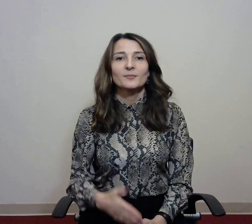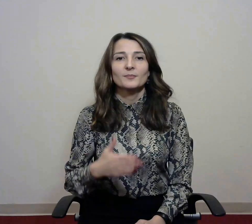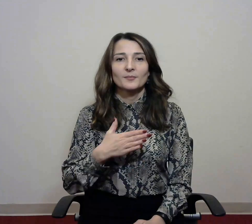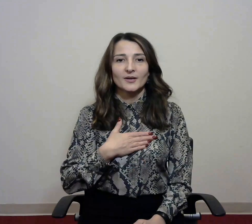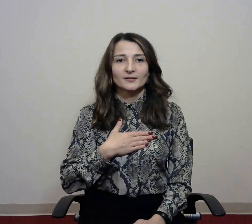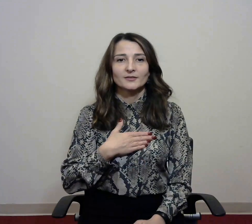mən